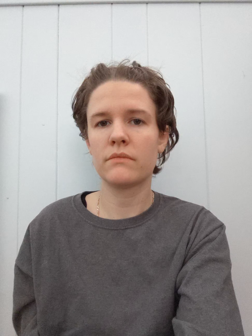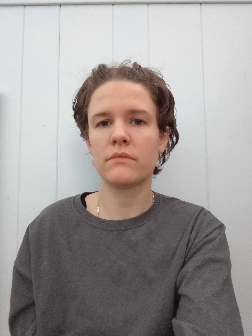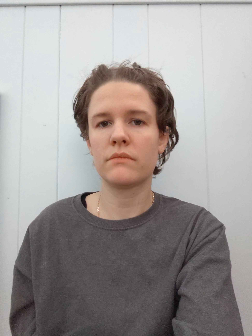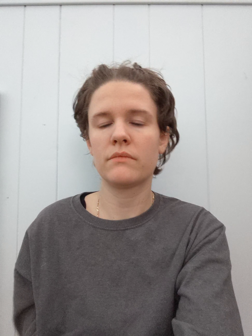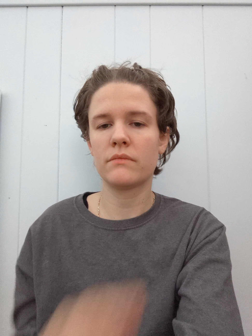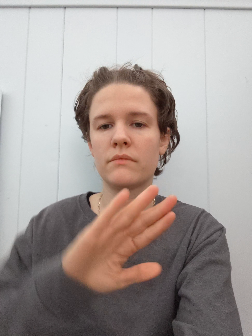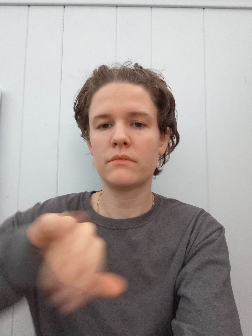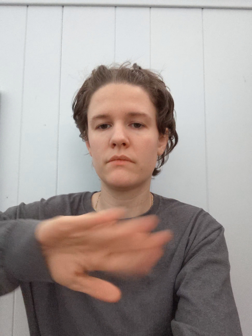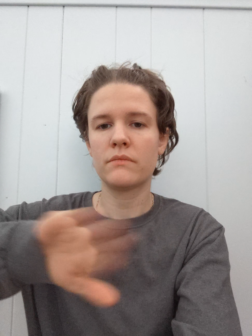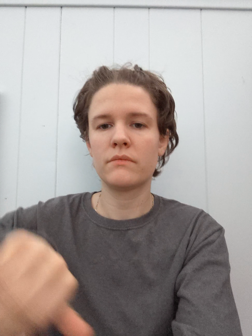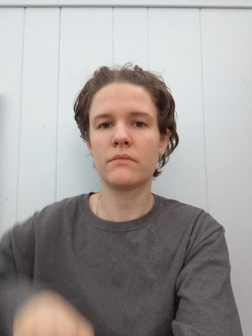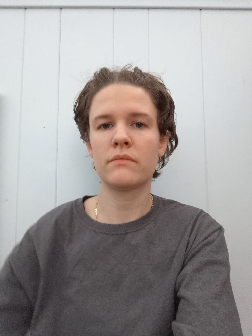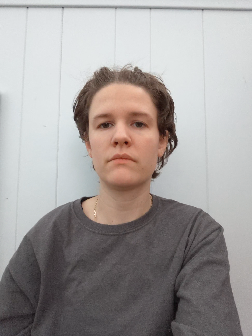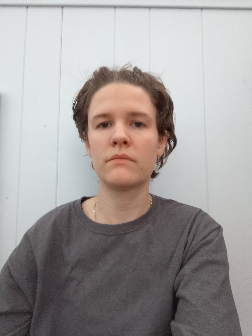pool